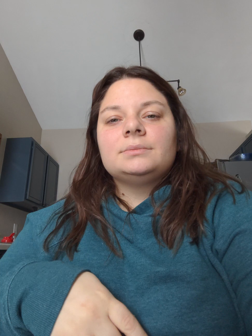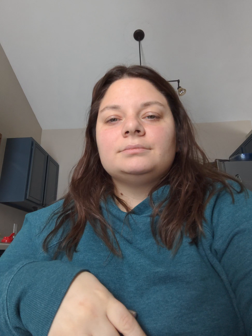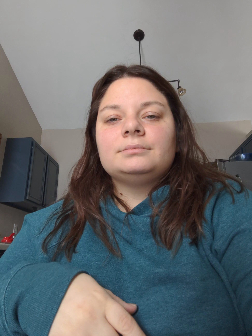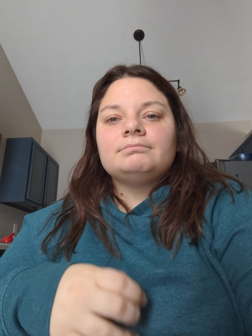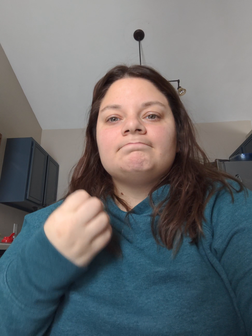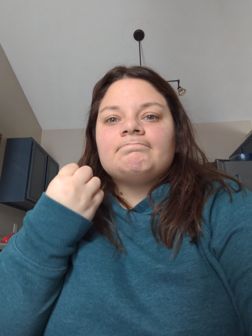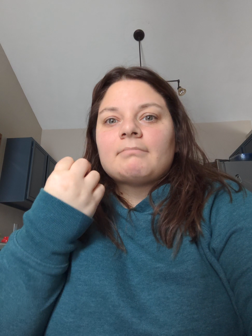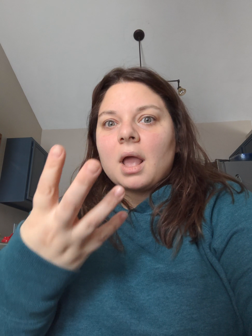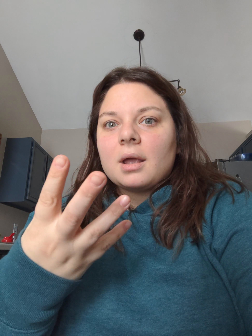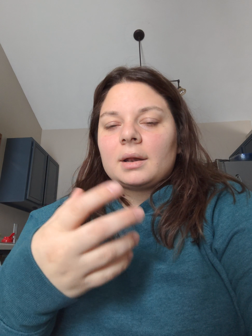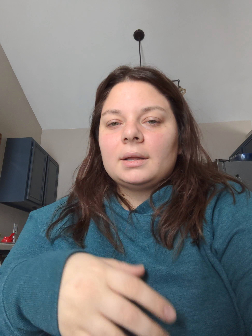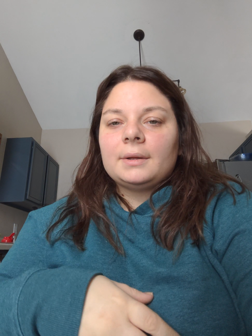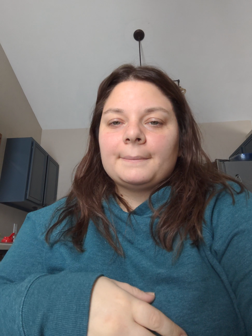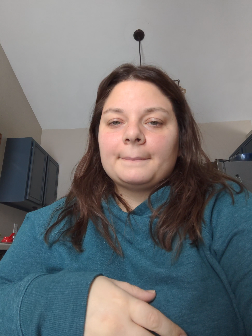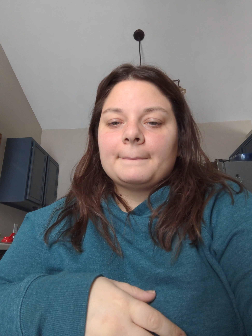many